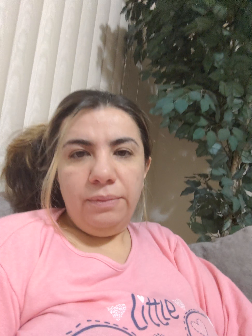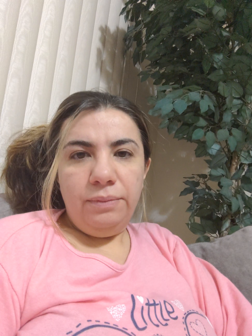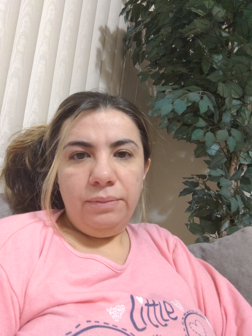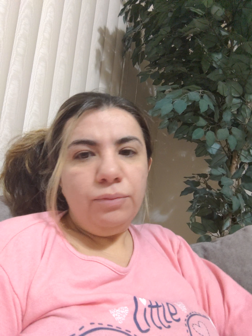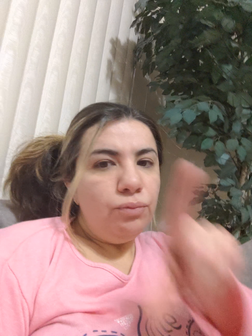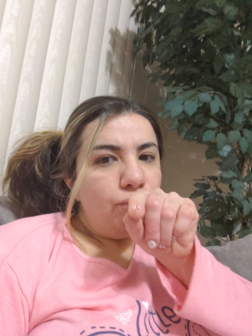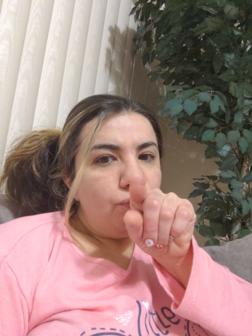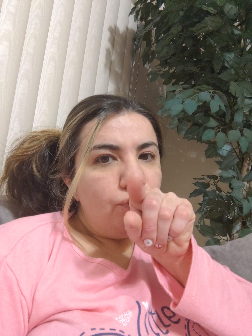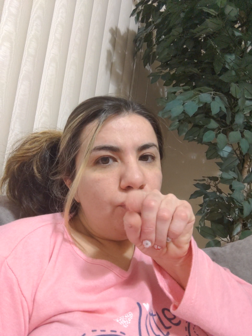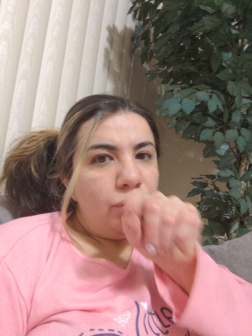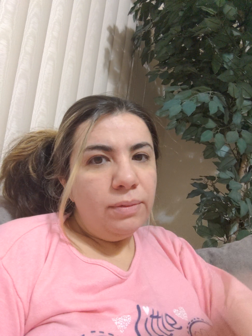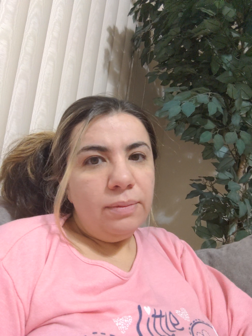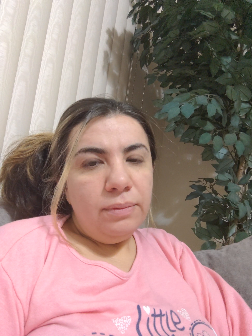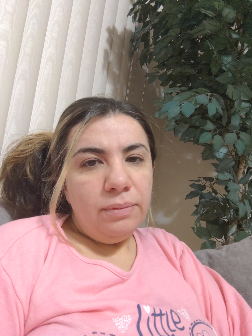bird